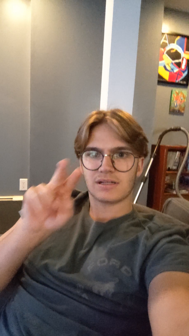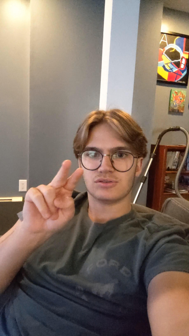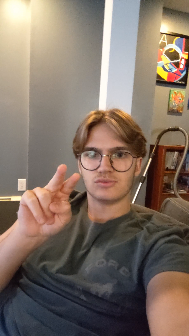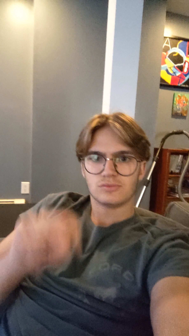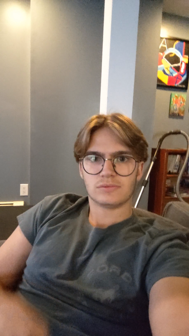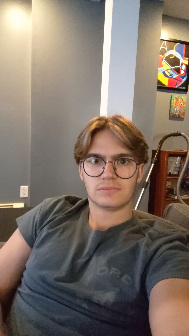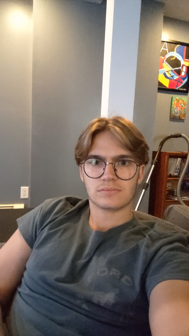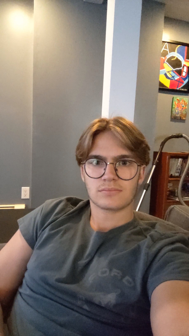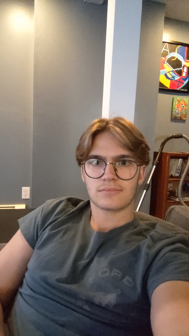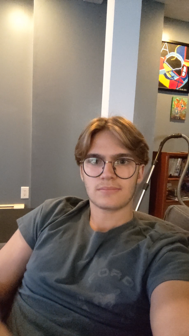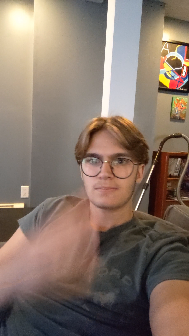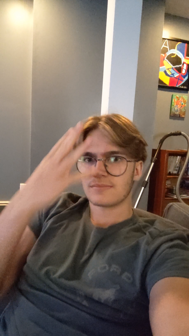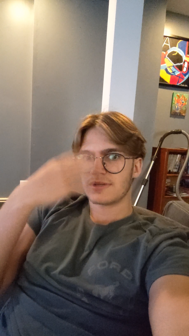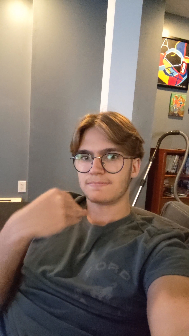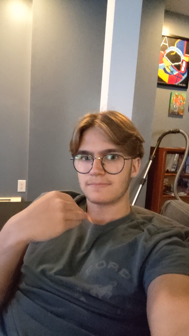asleep